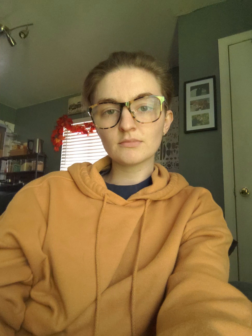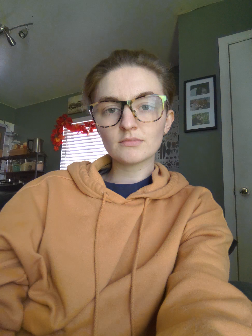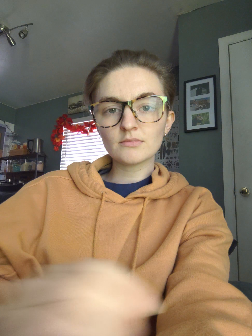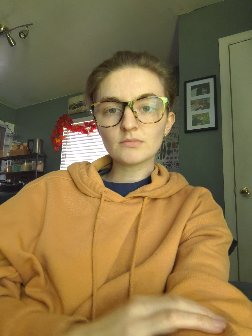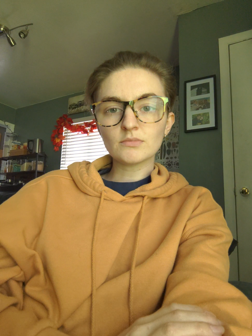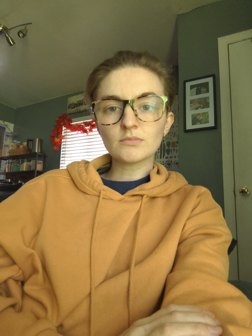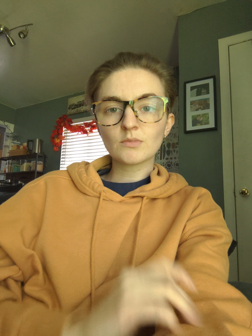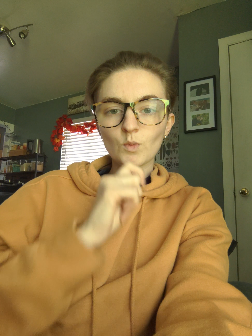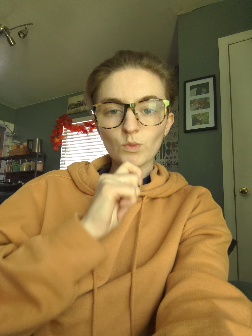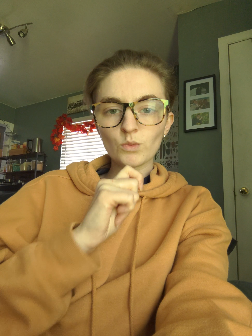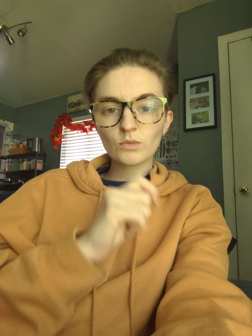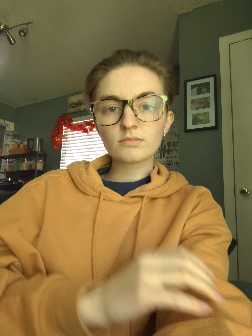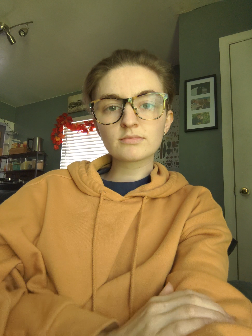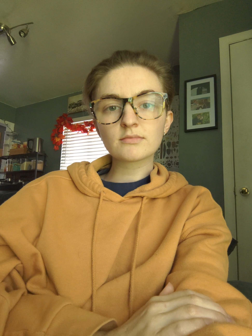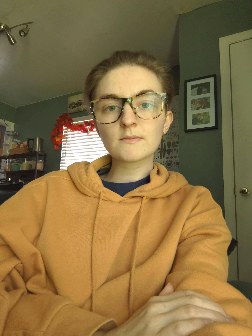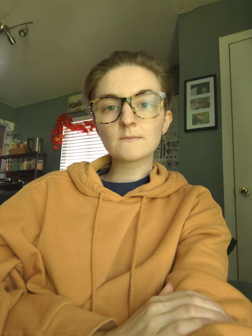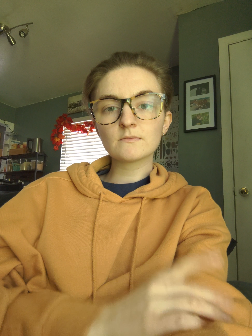popsicle